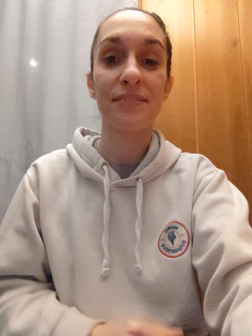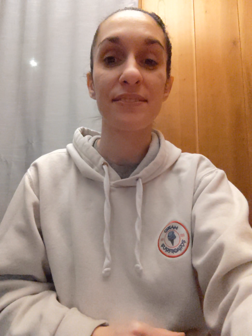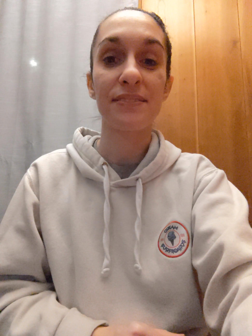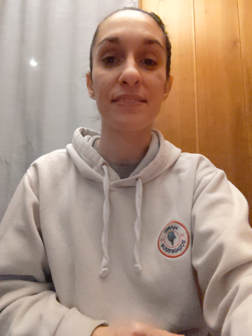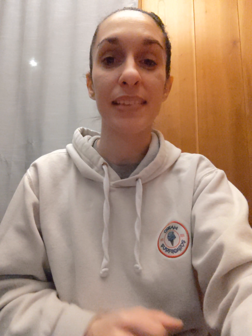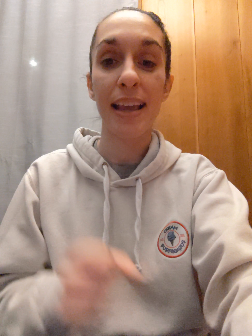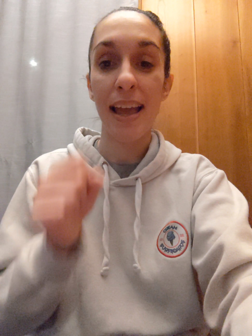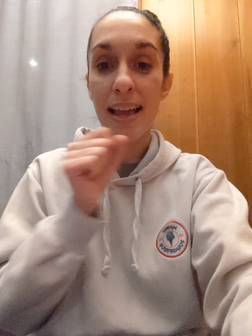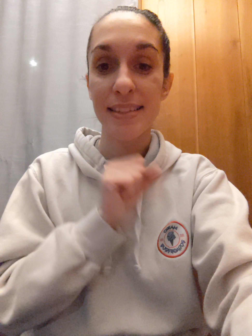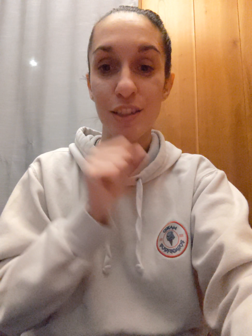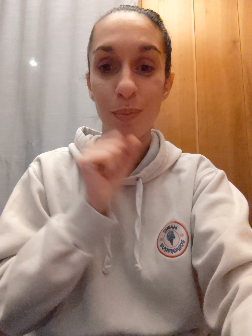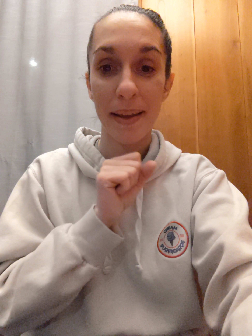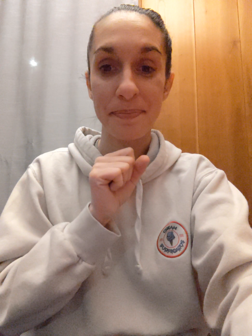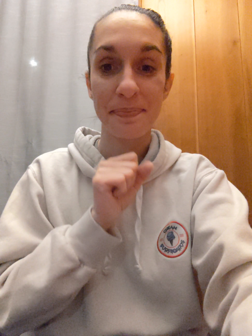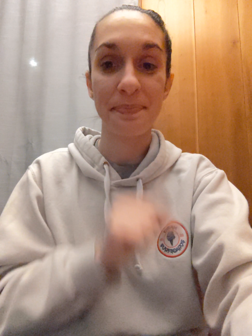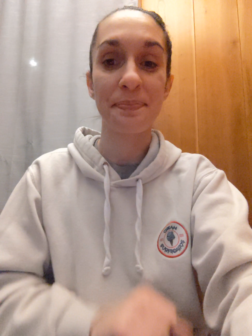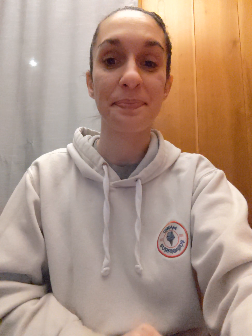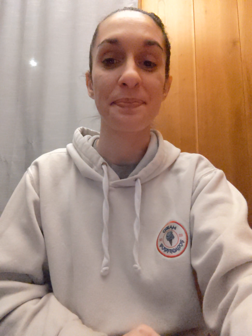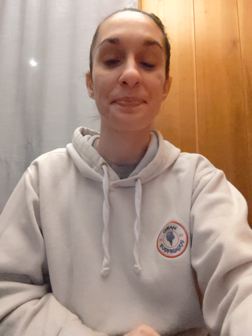ice cream